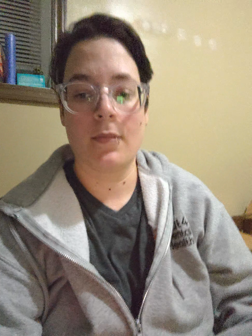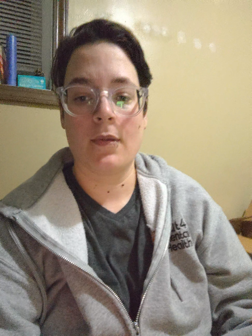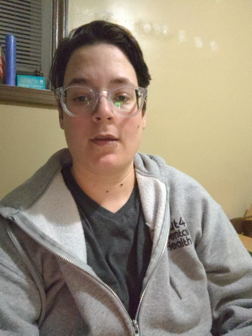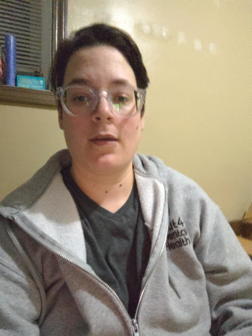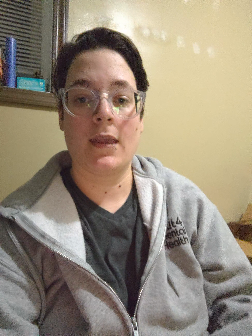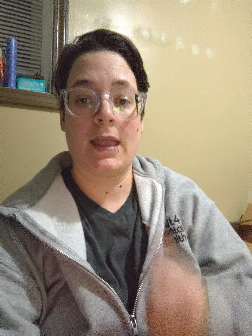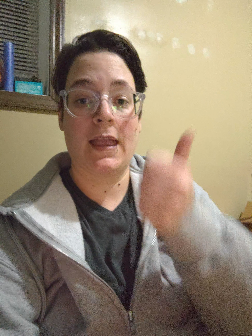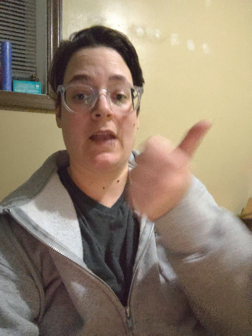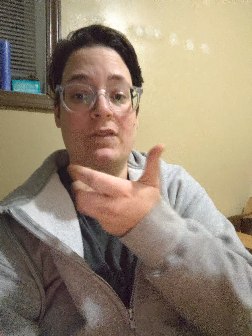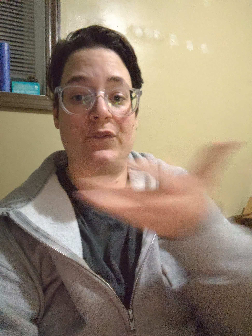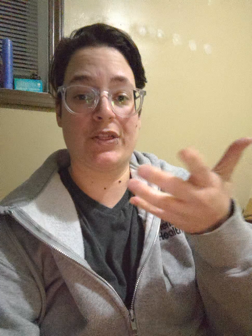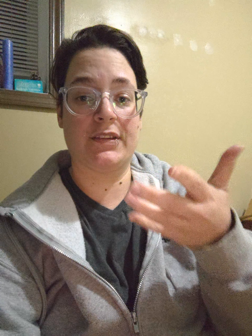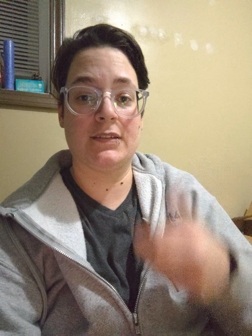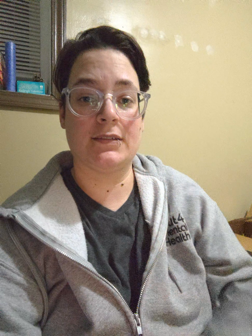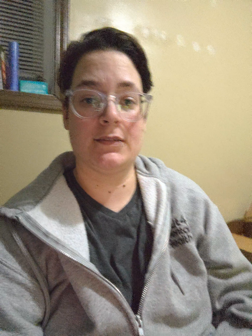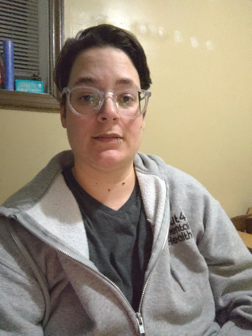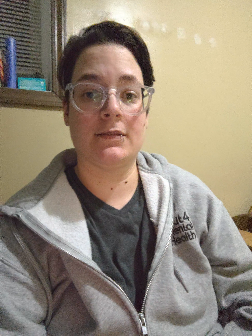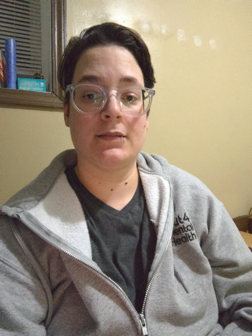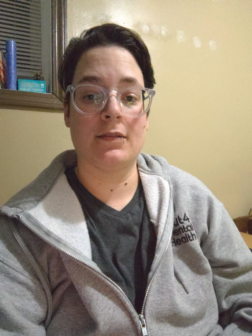every